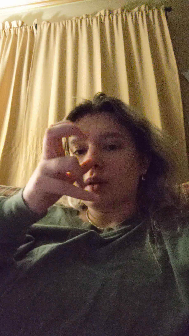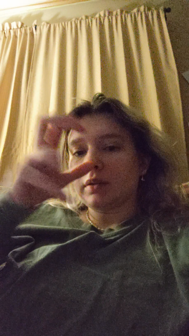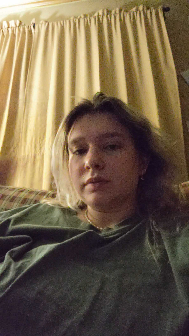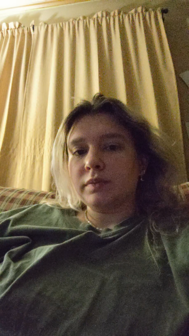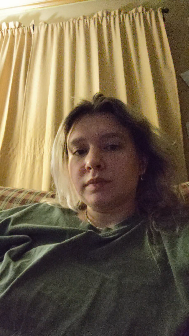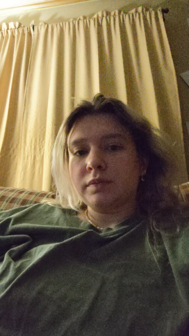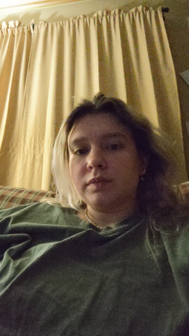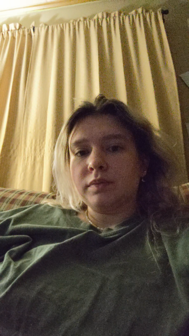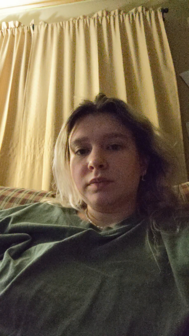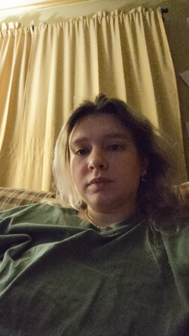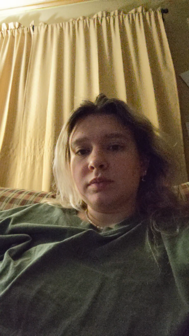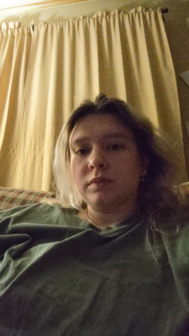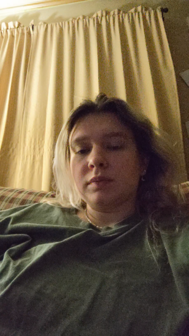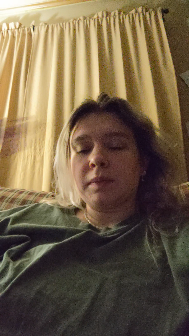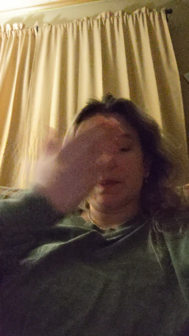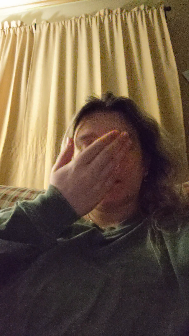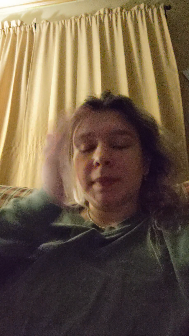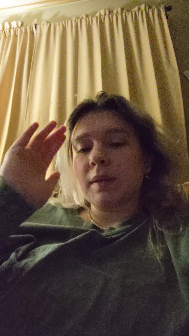peekaboo